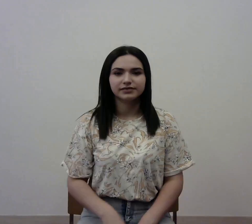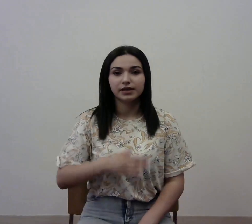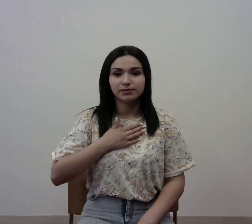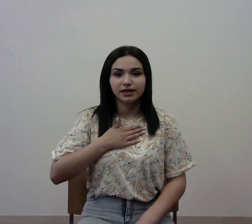mən